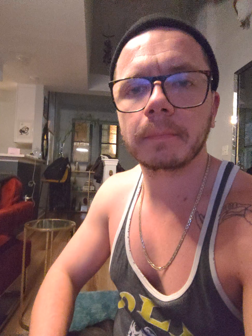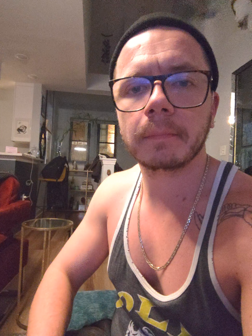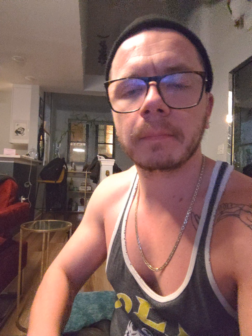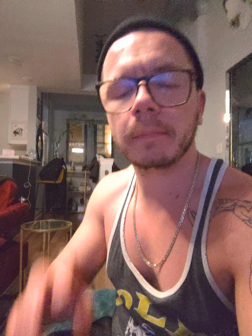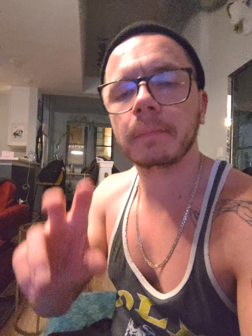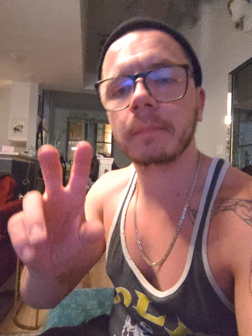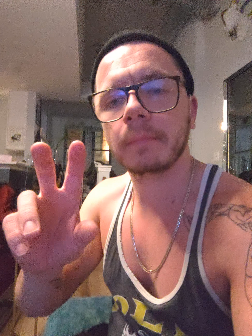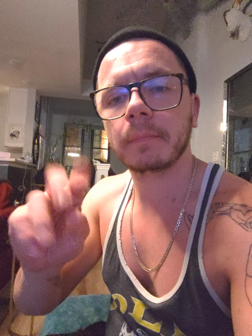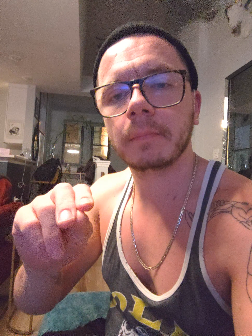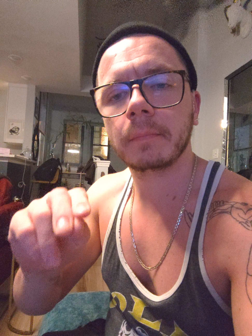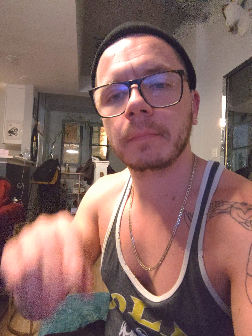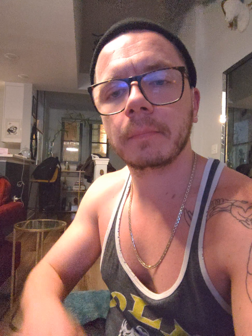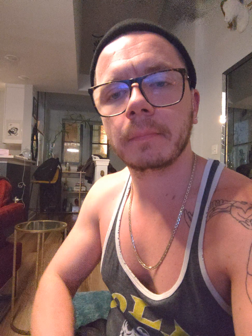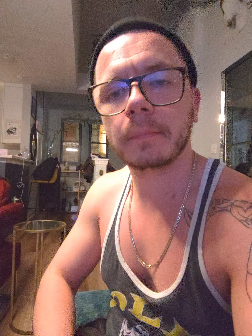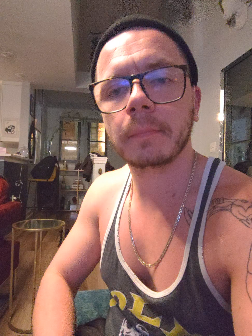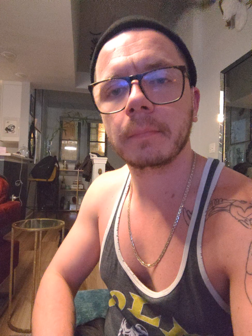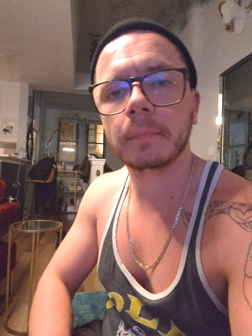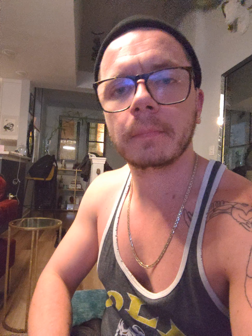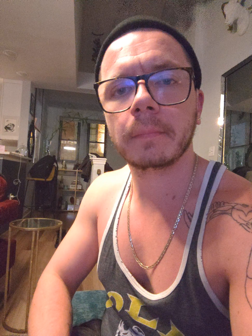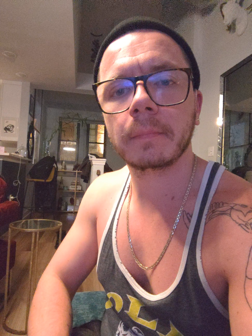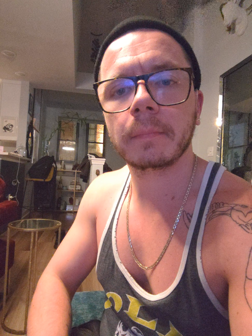no